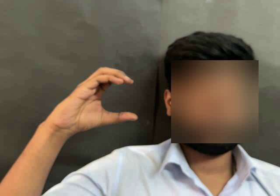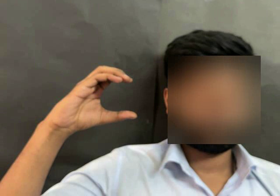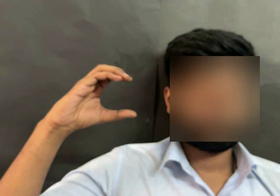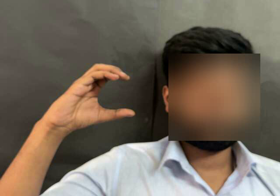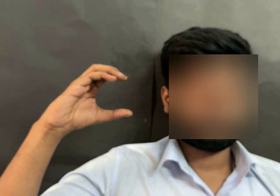C